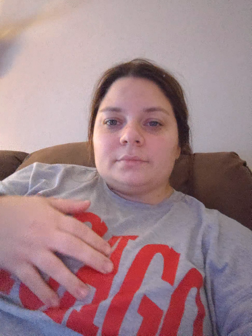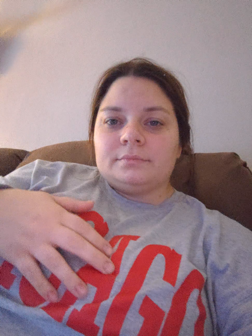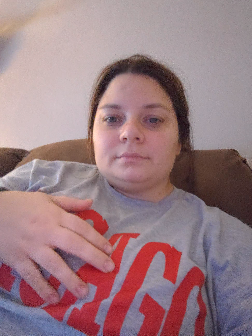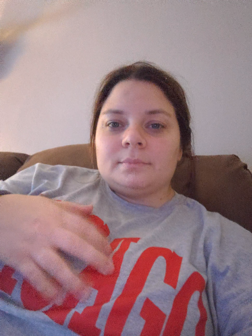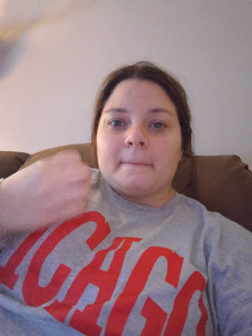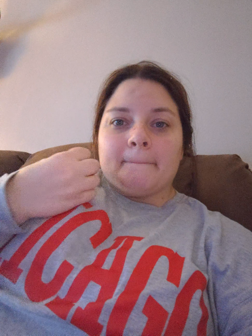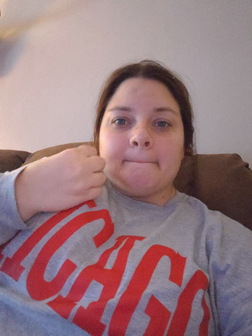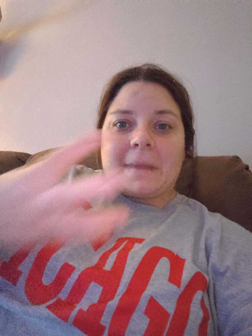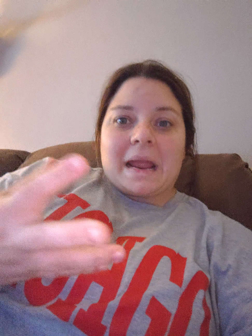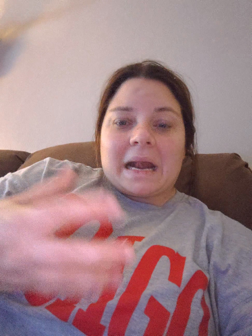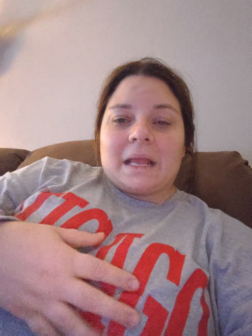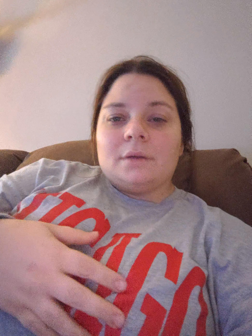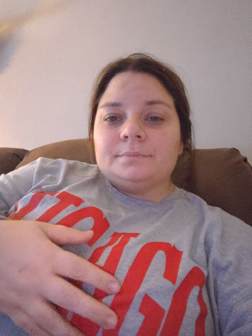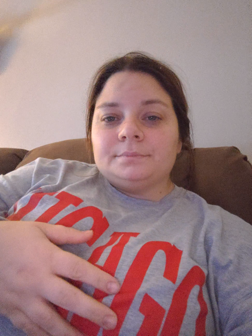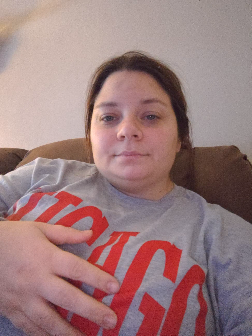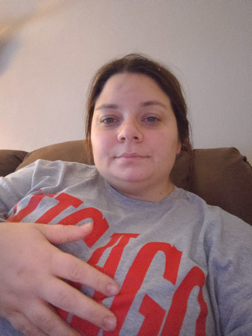many